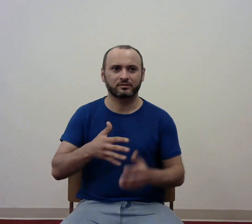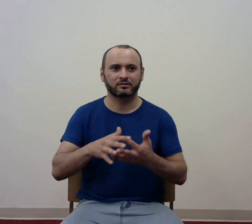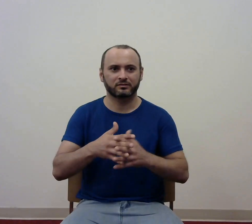kənd